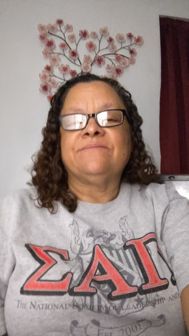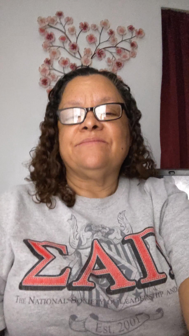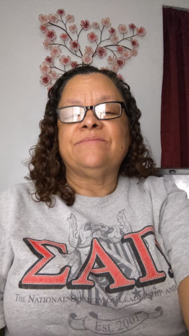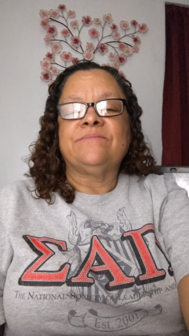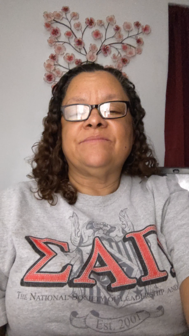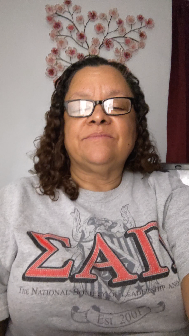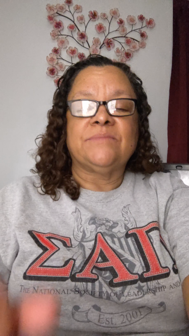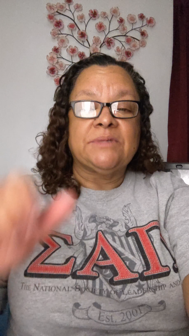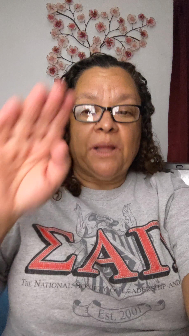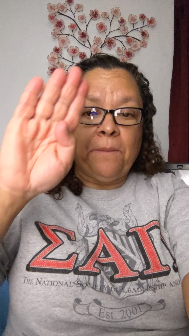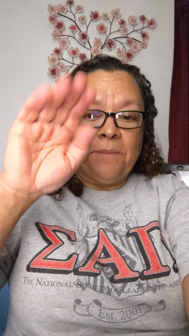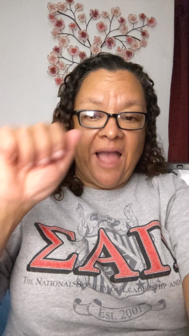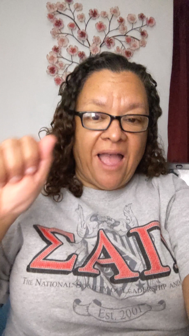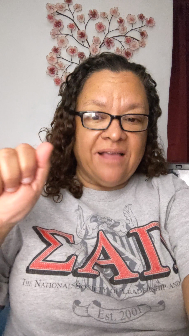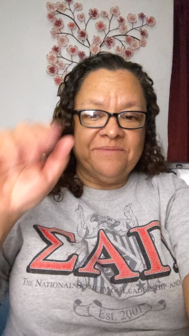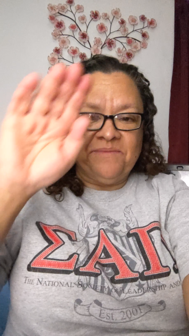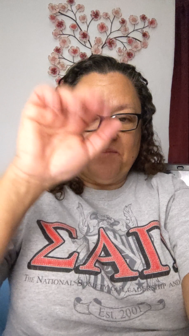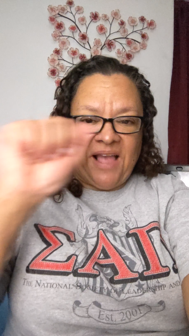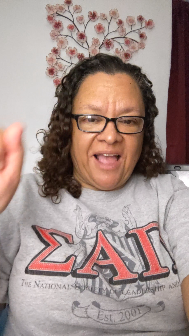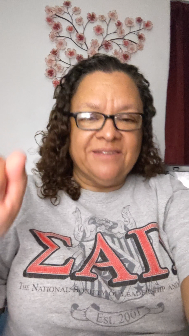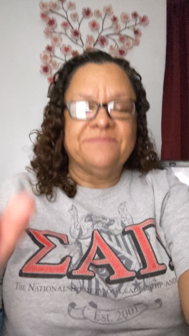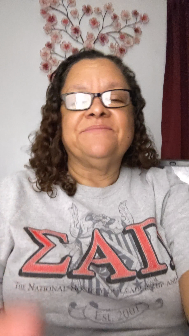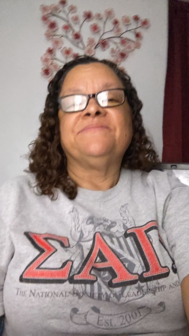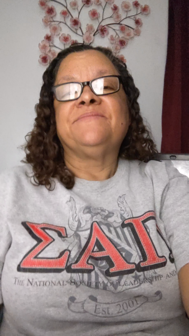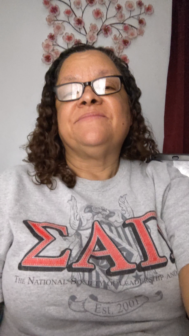baa baa